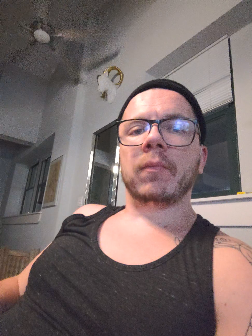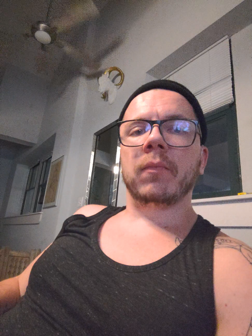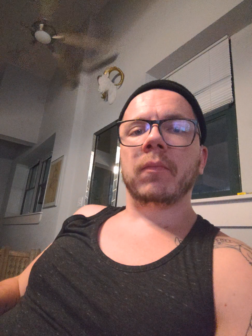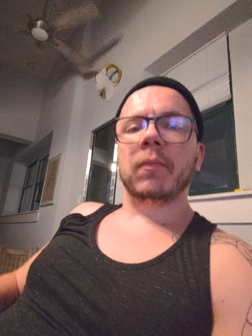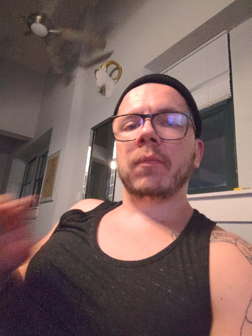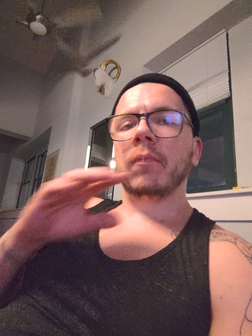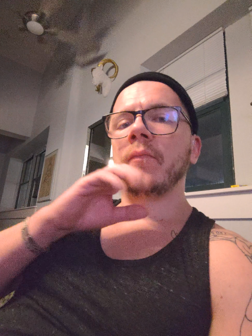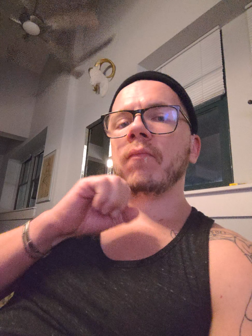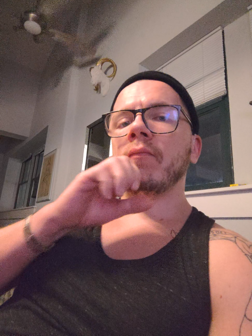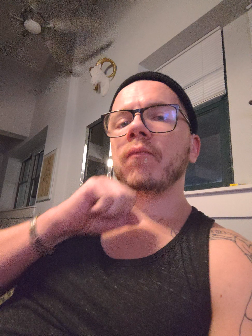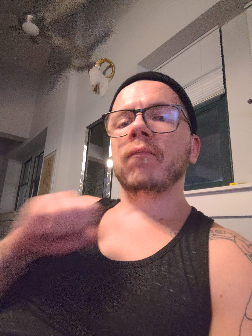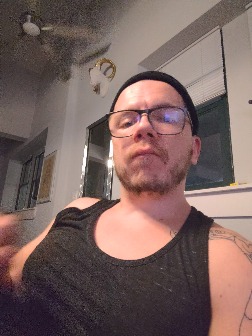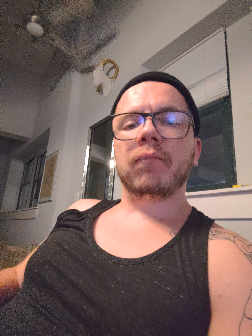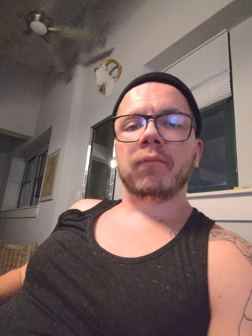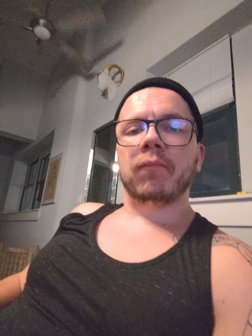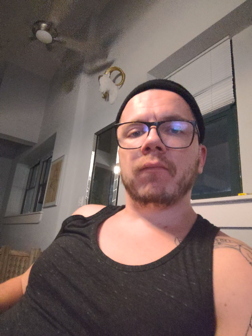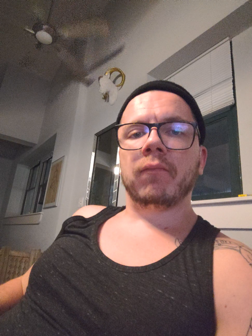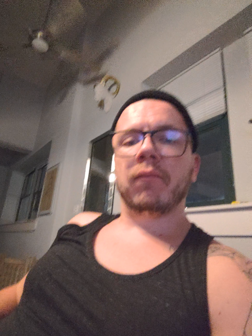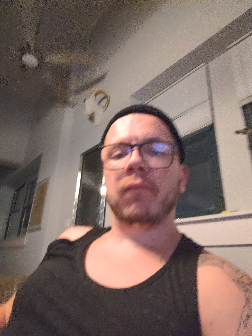orange